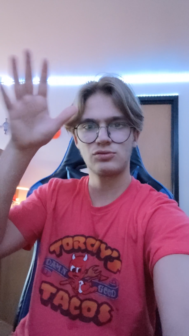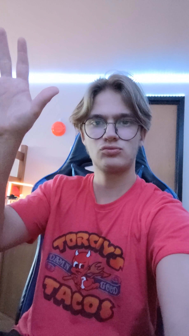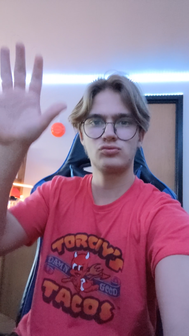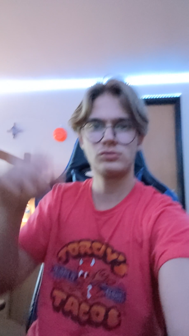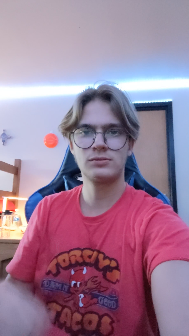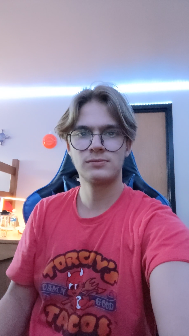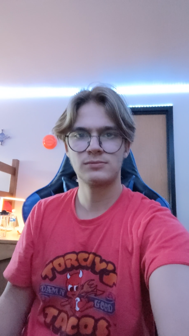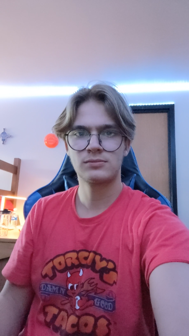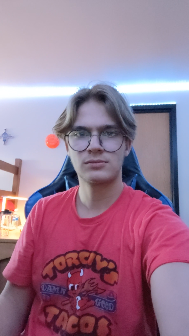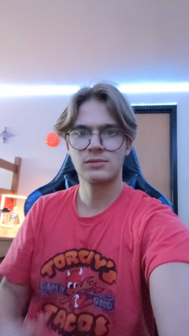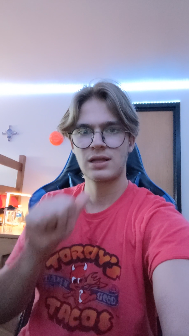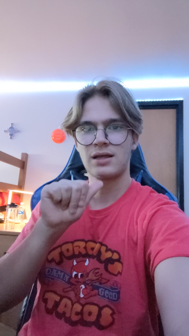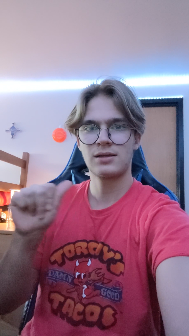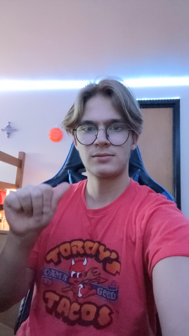a